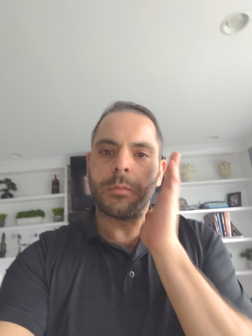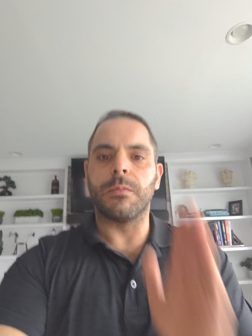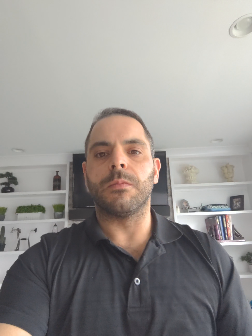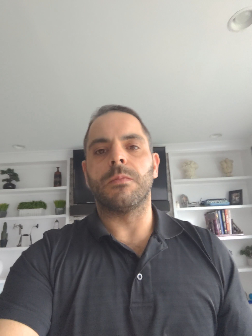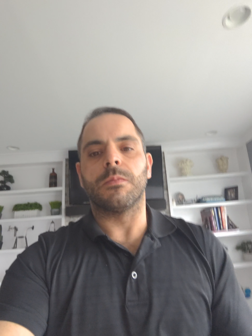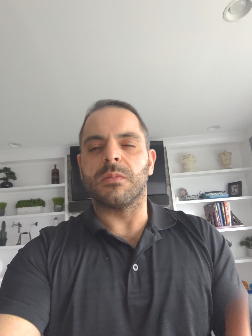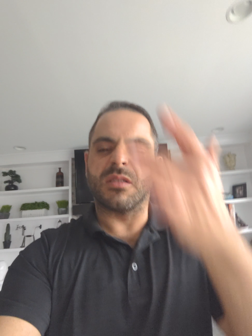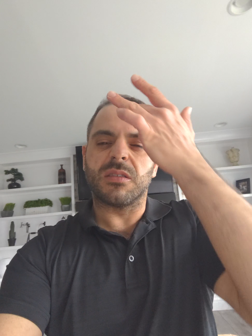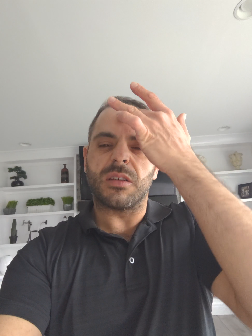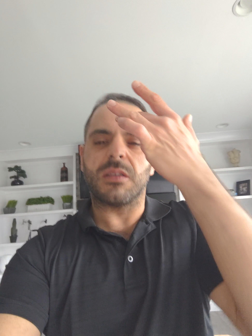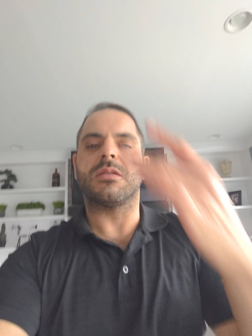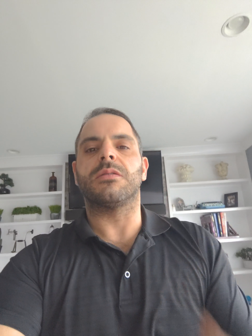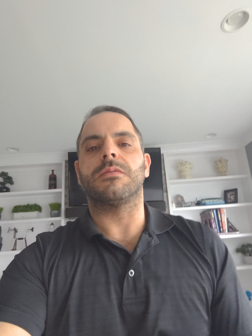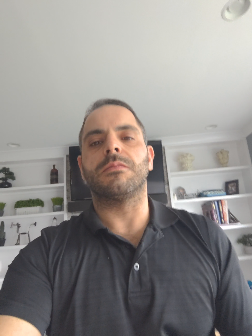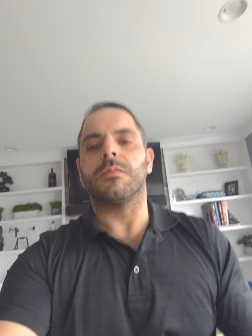sick